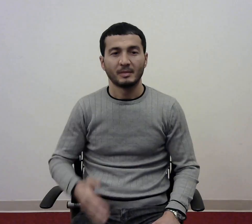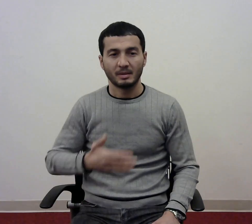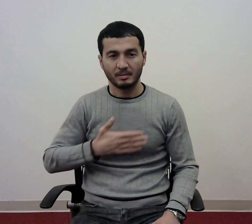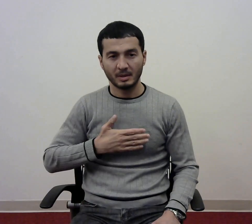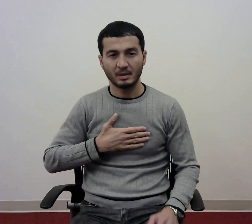mən